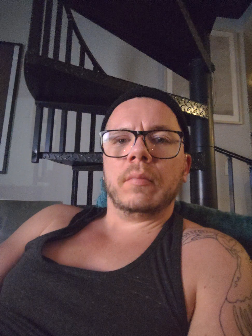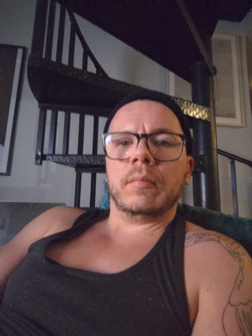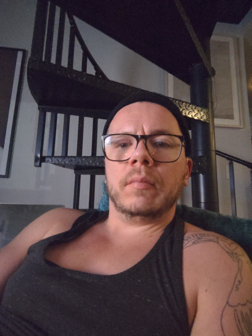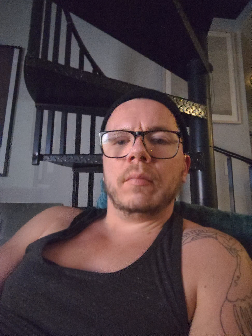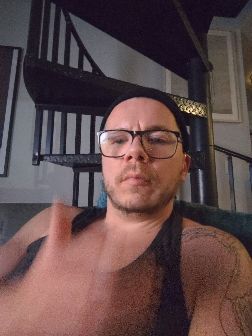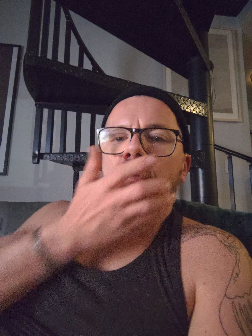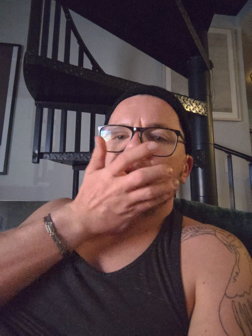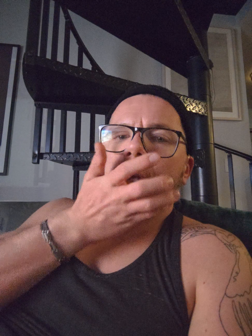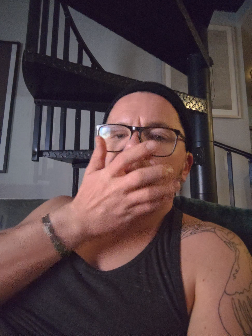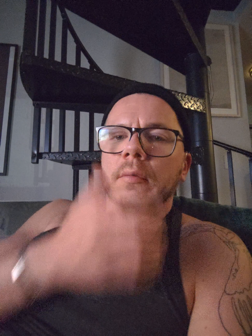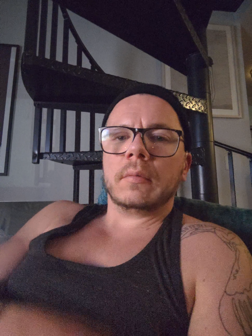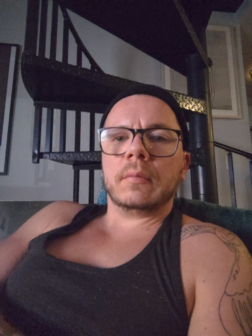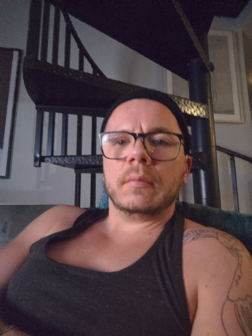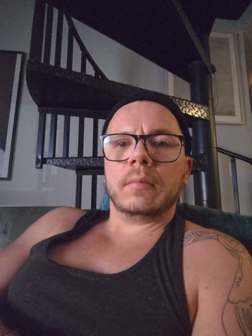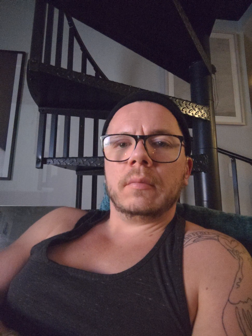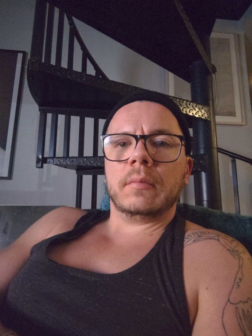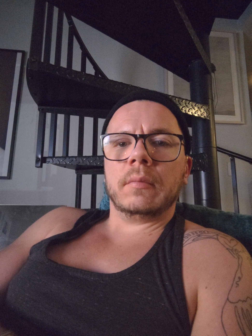grass